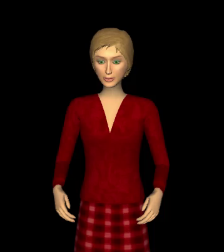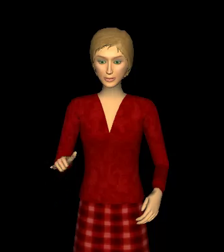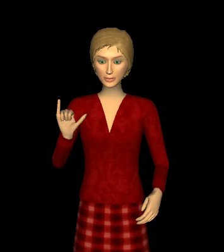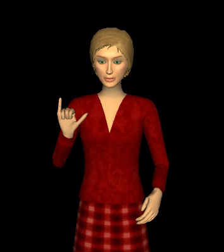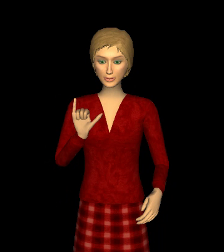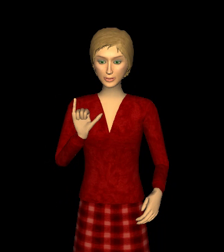من